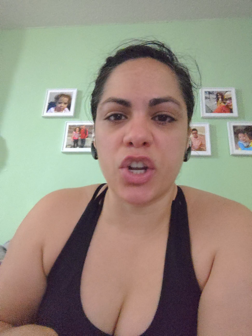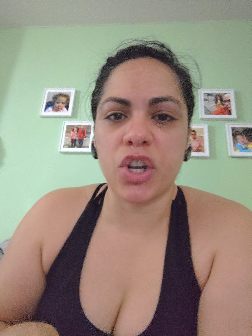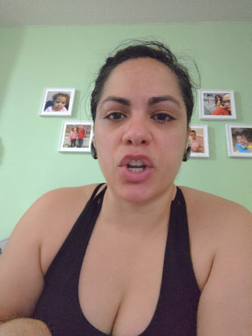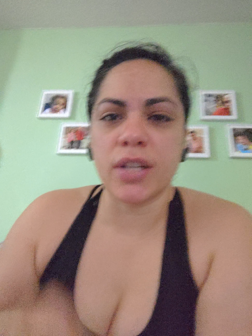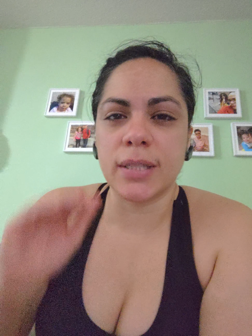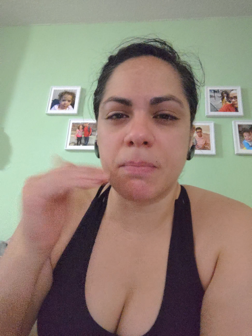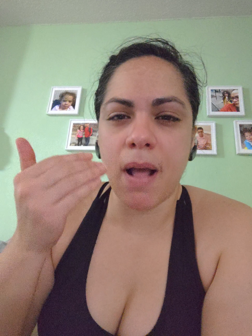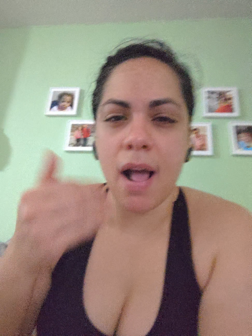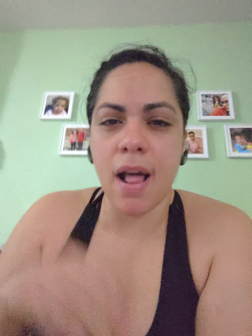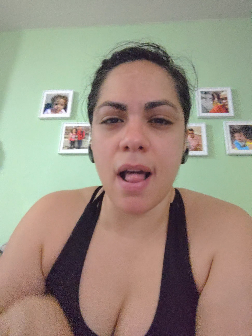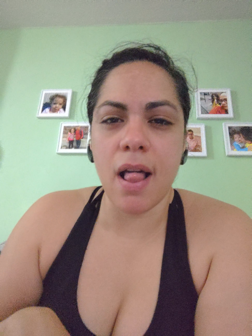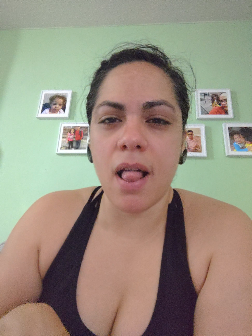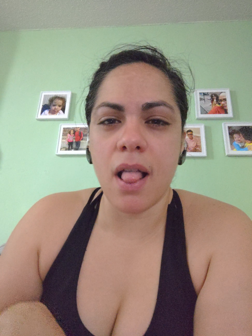smile